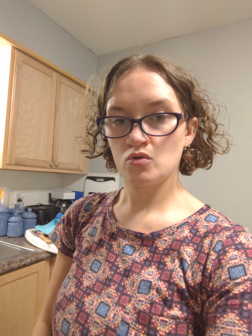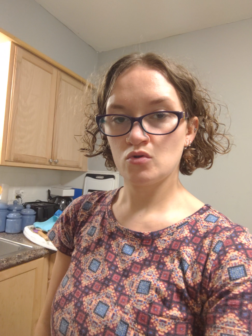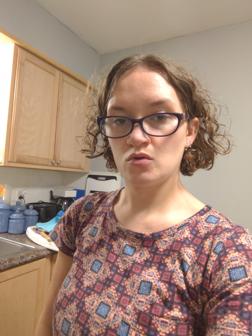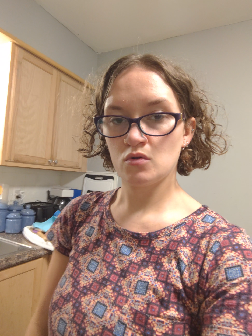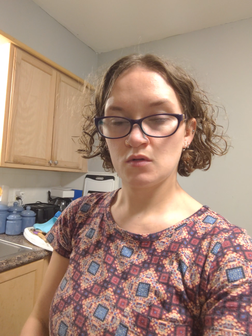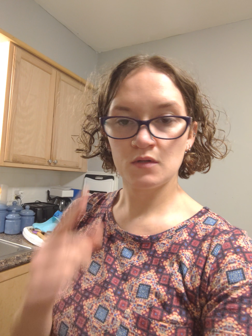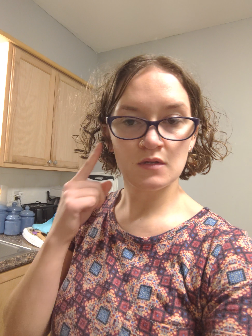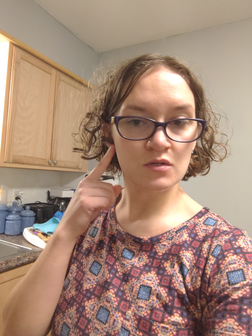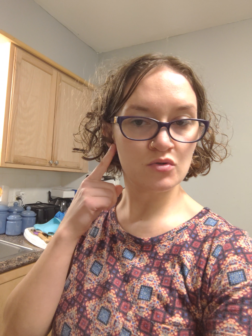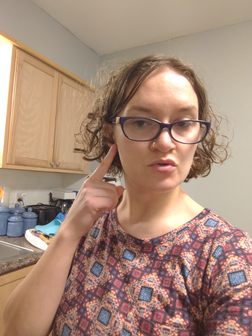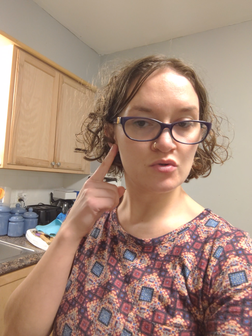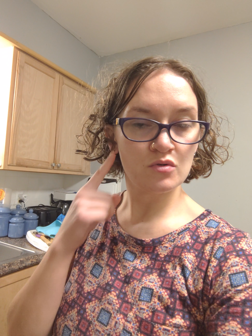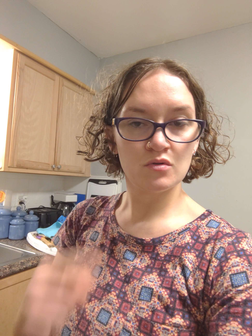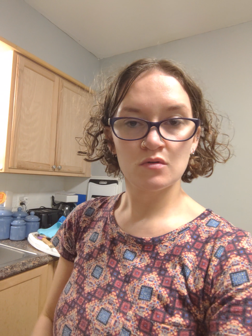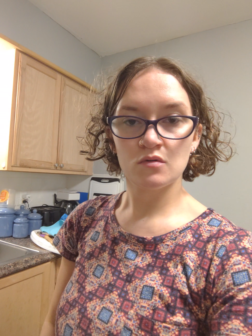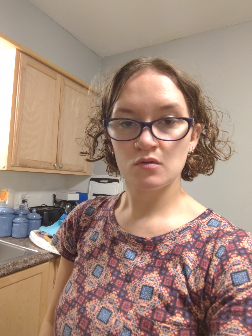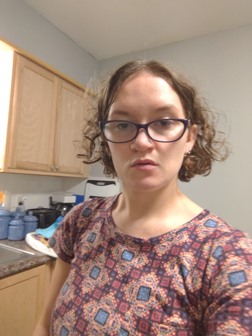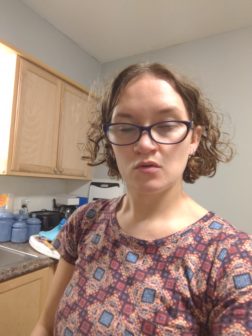ear